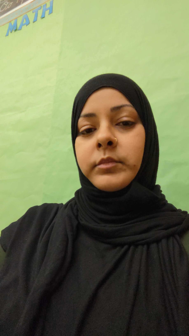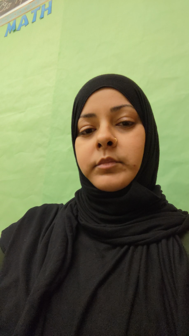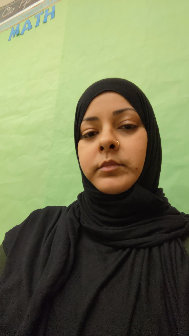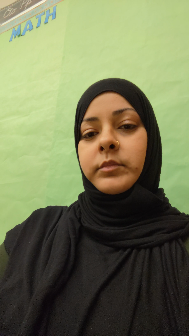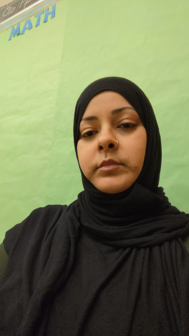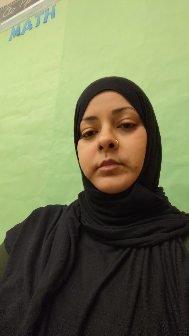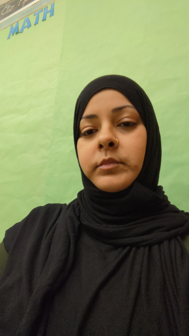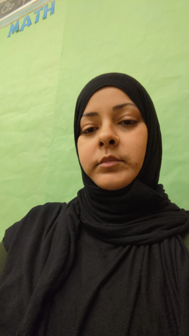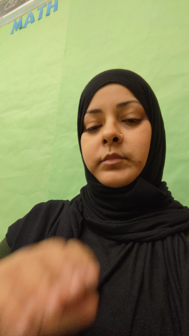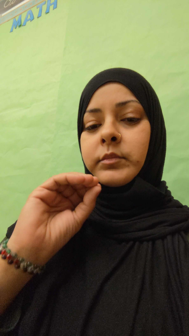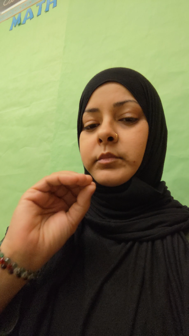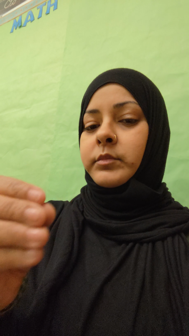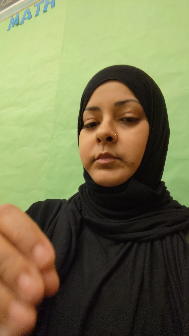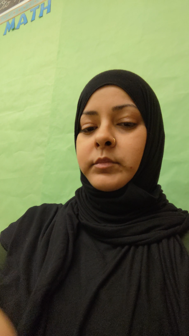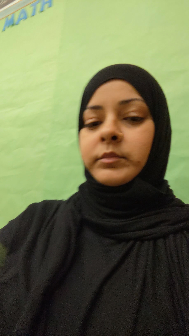none